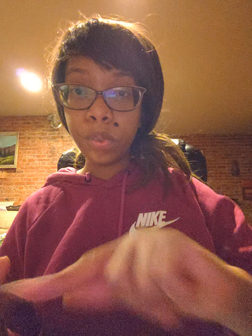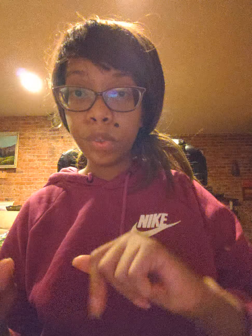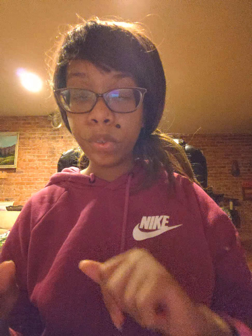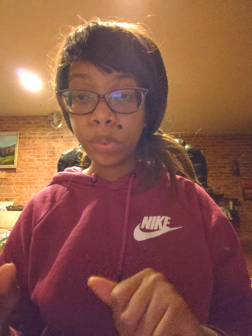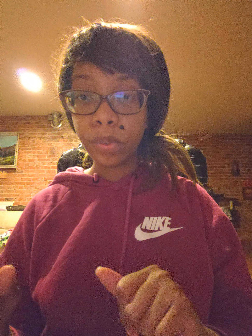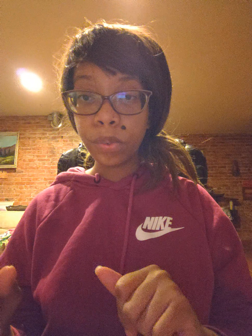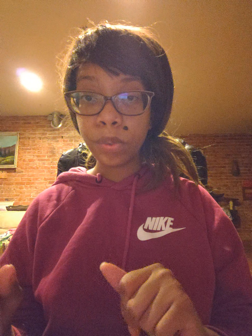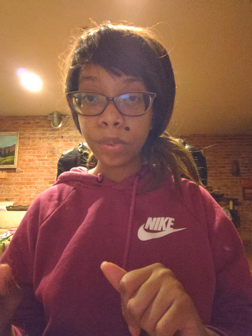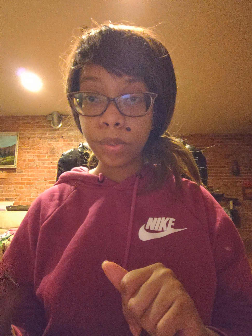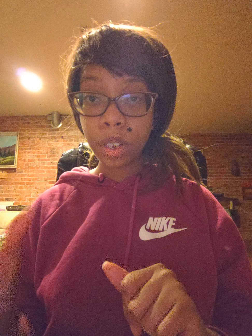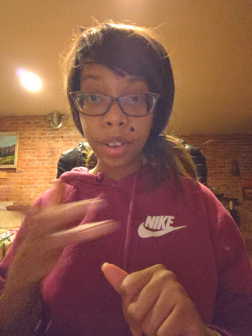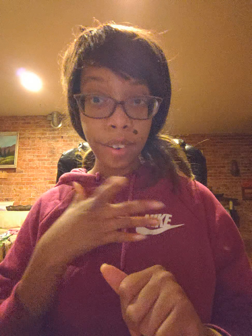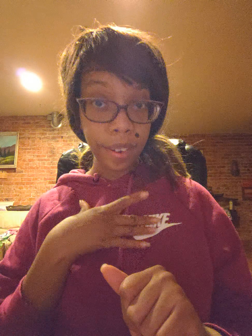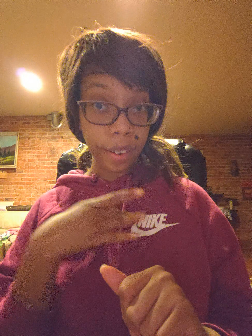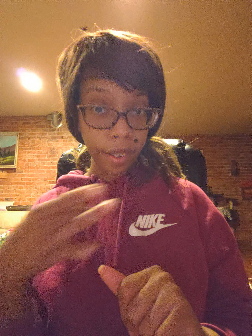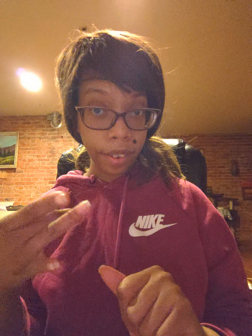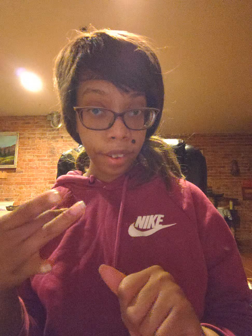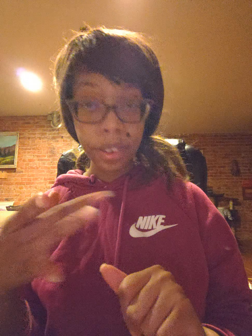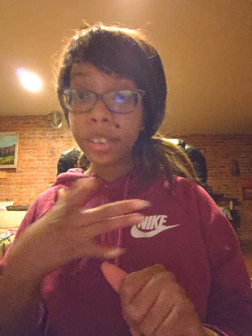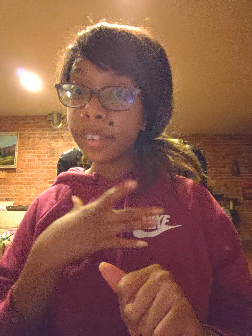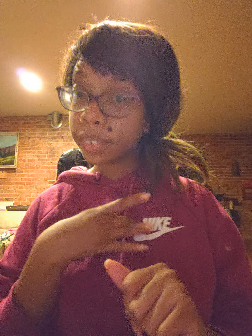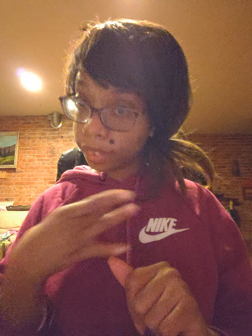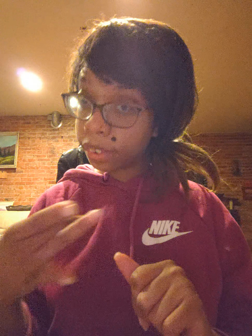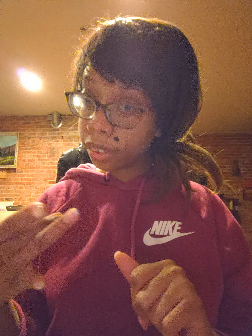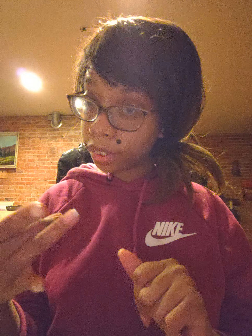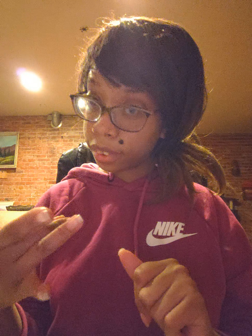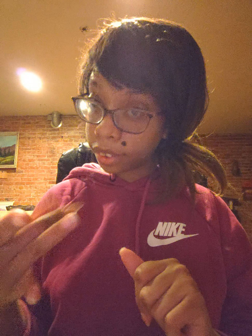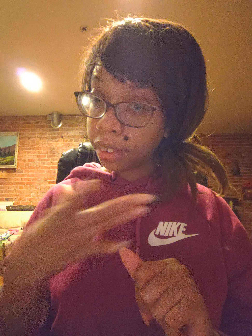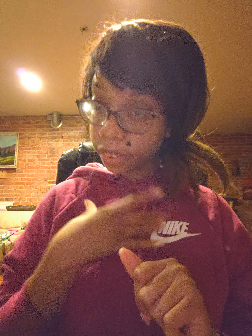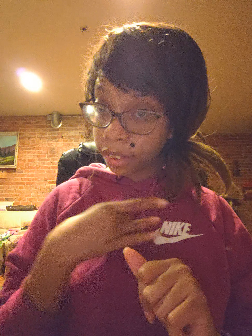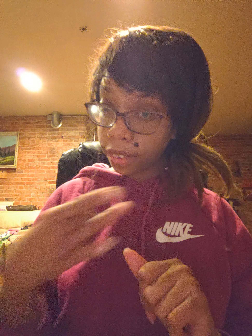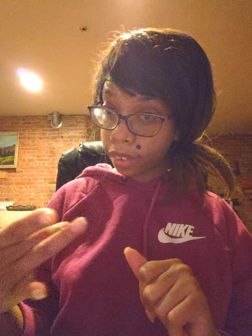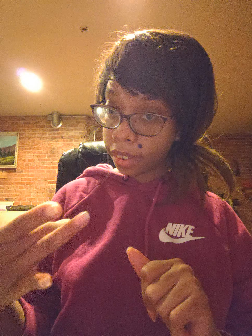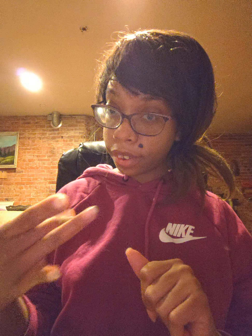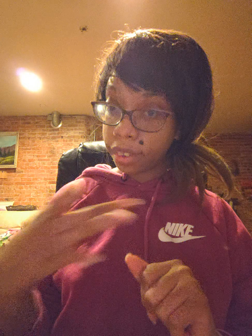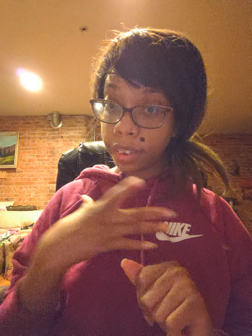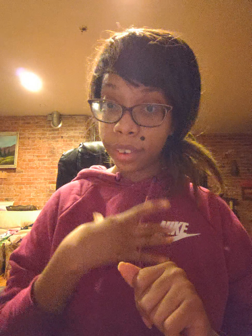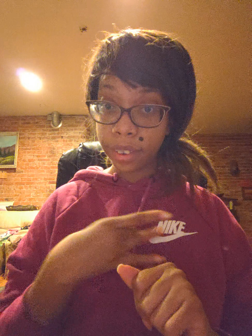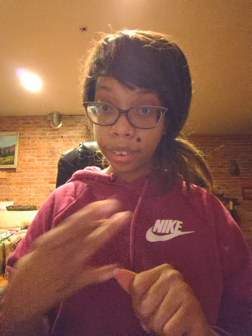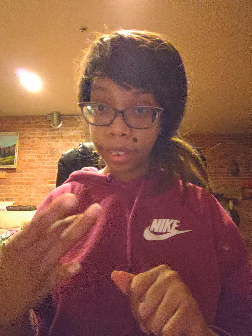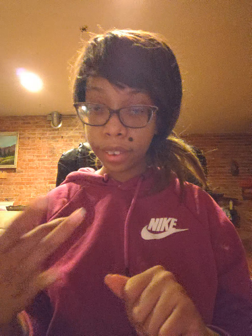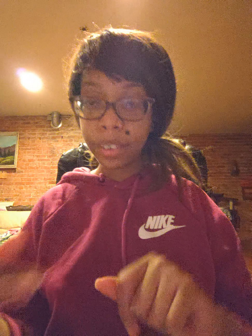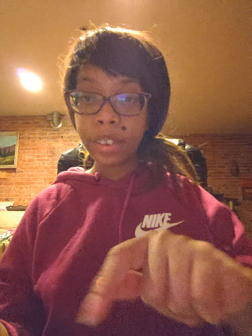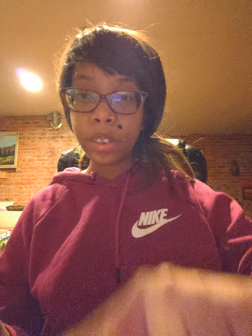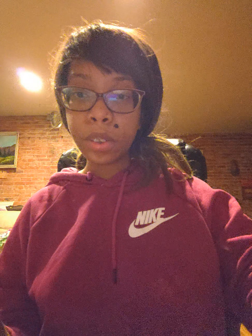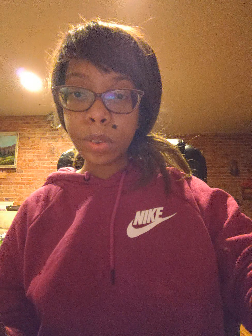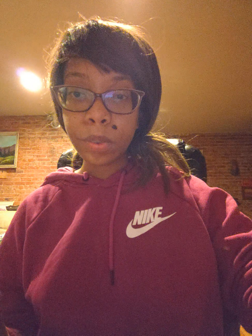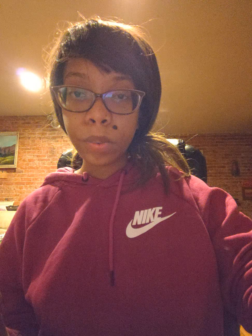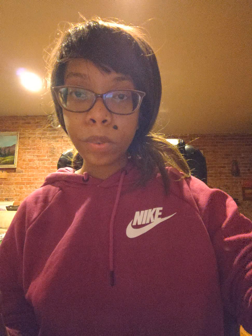like